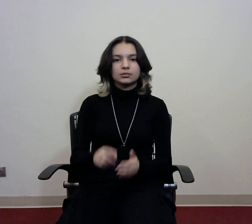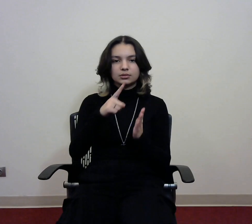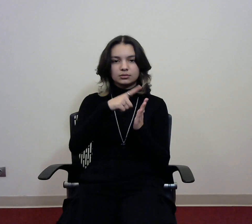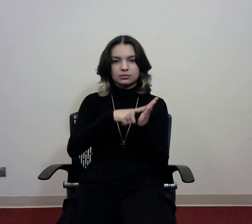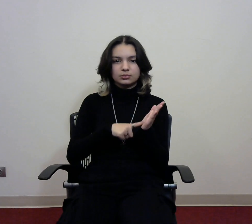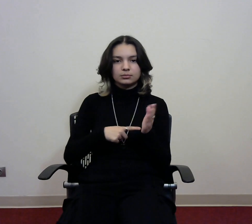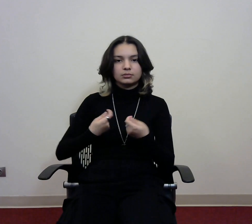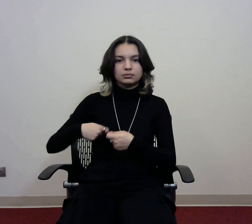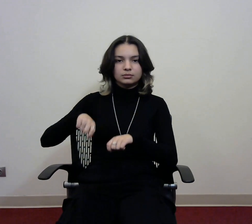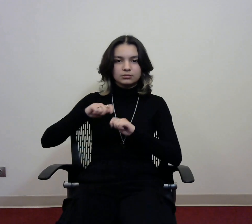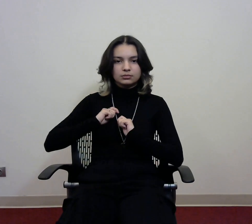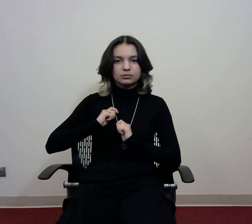etibarnamə